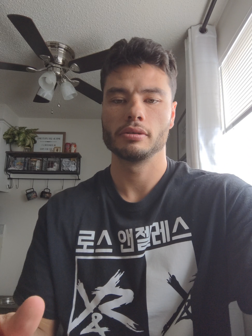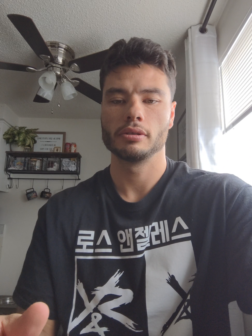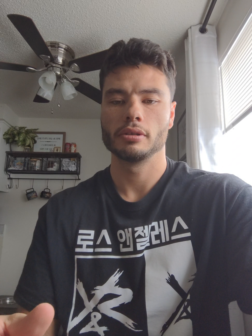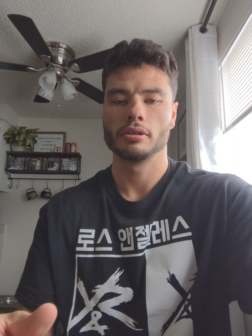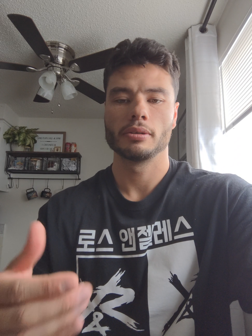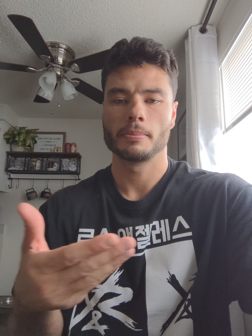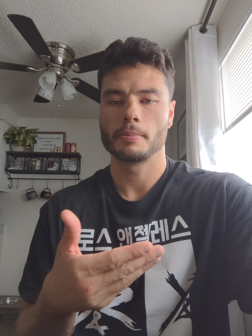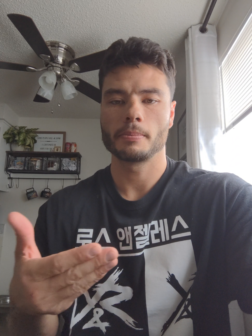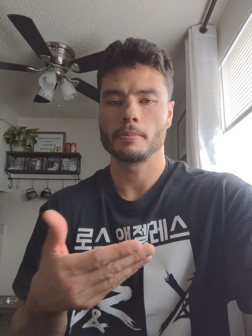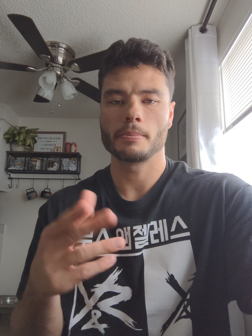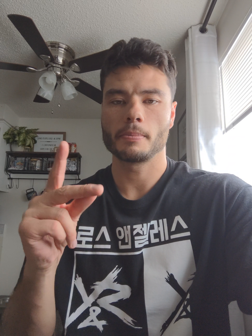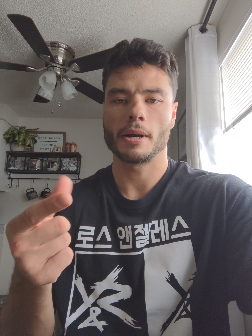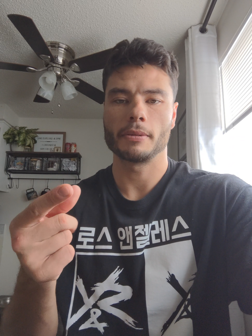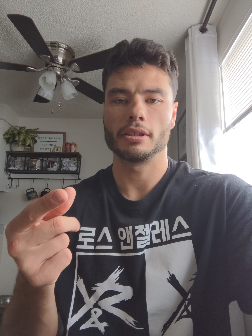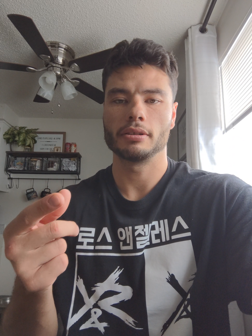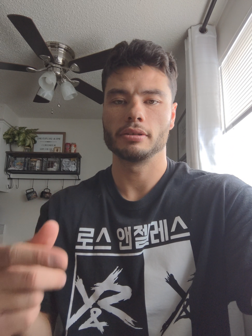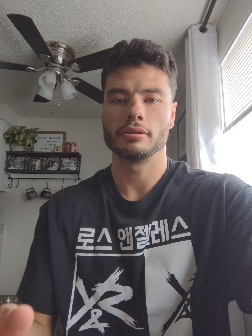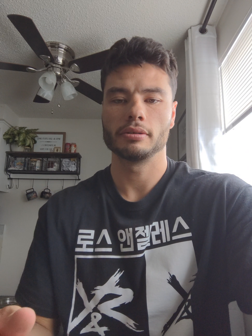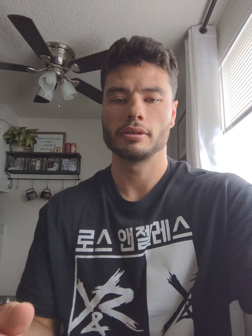puppy